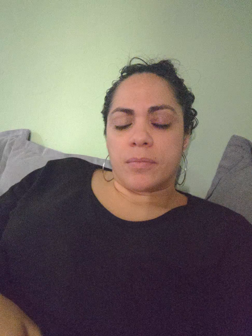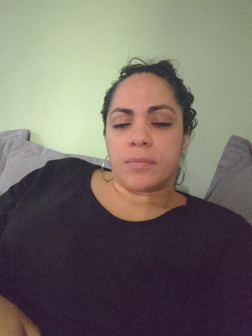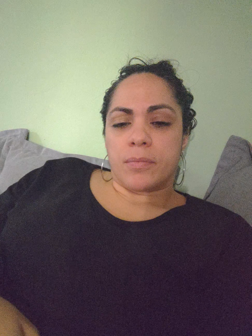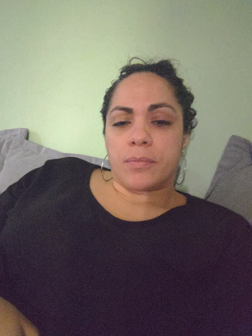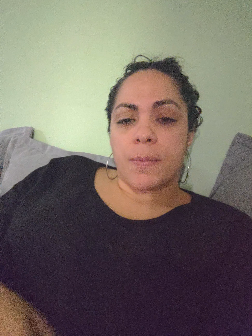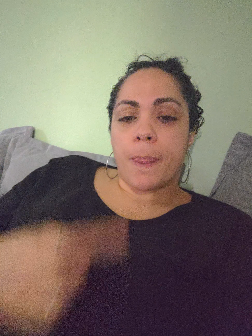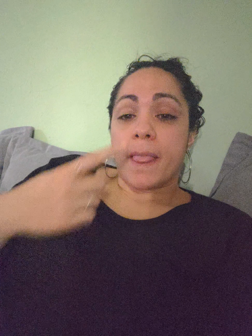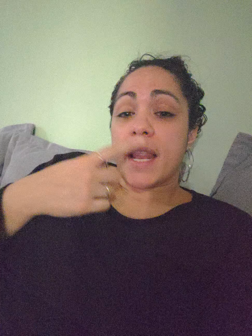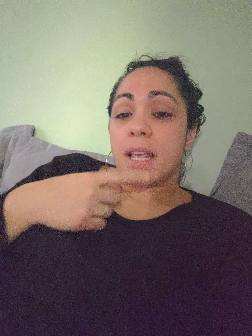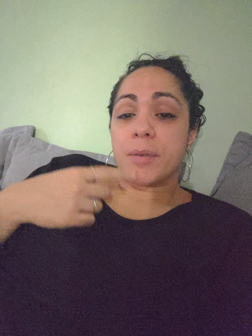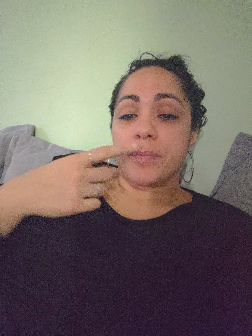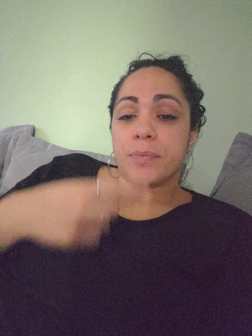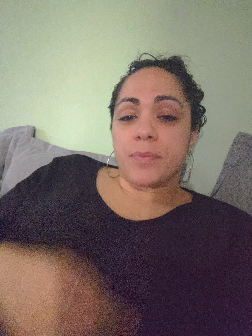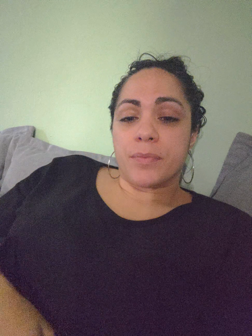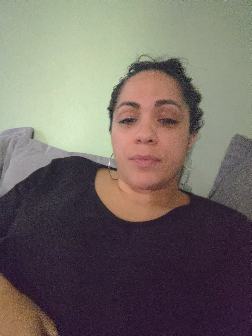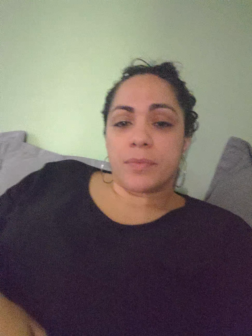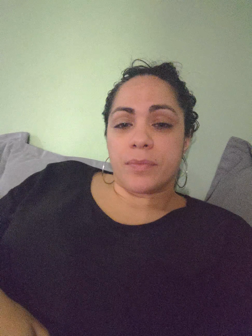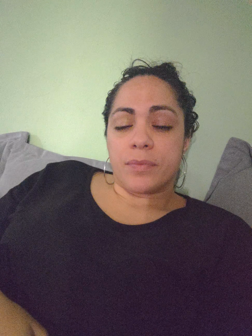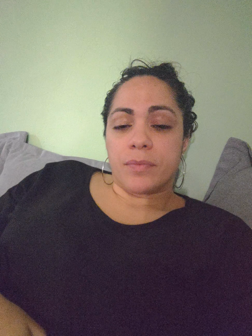lips